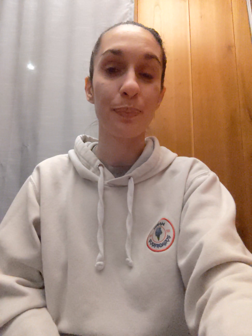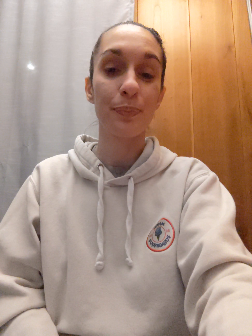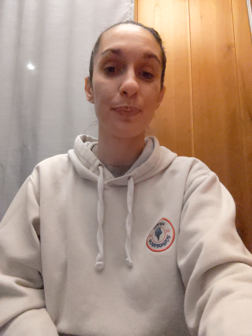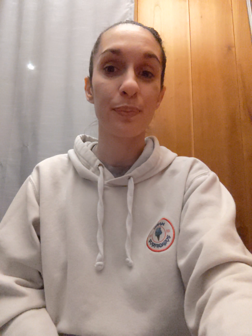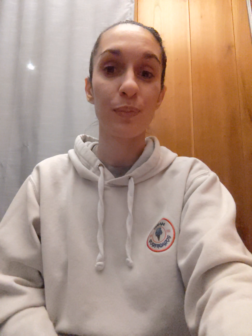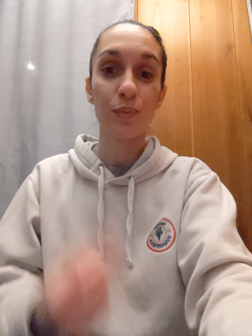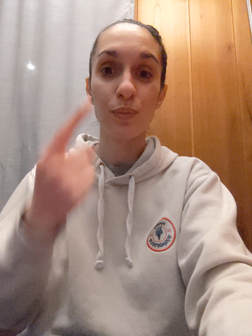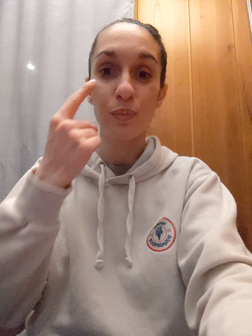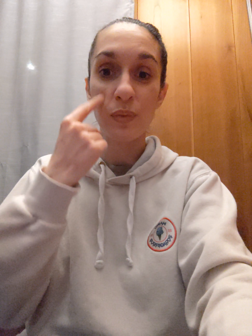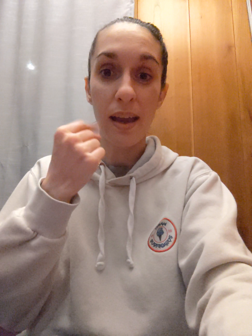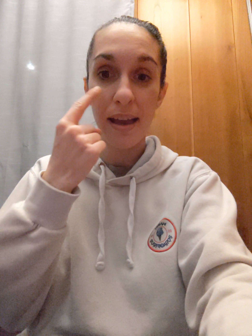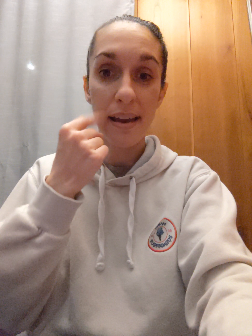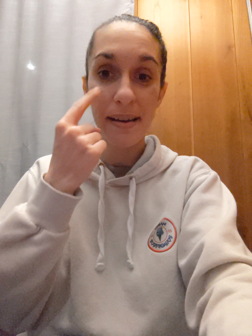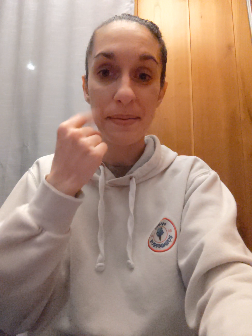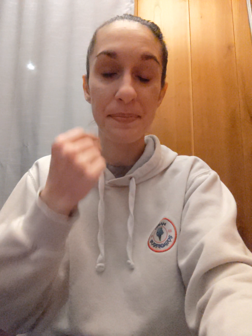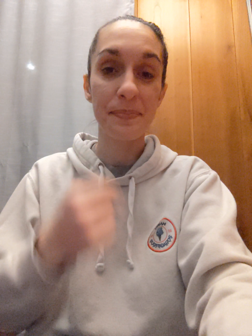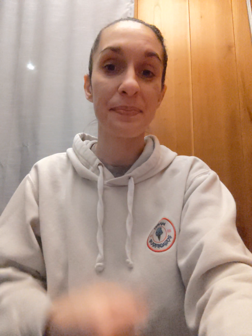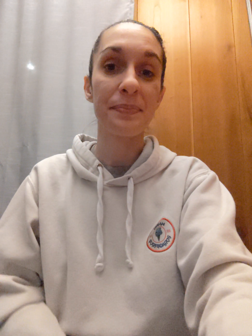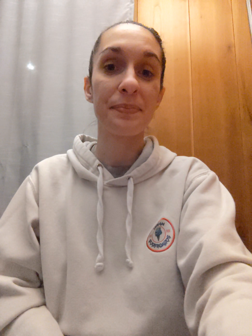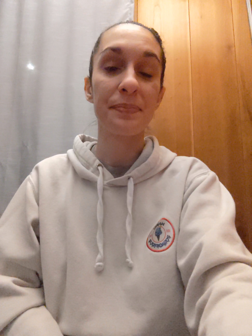cry